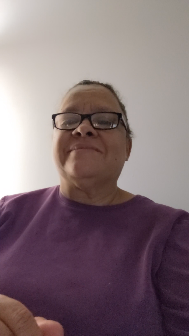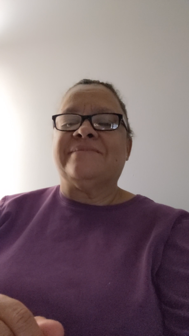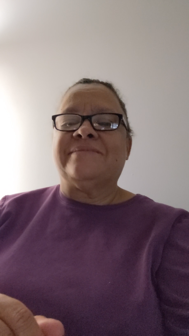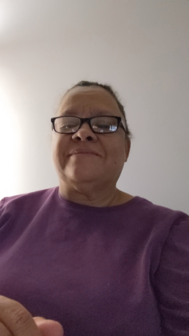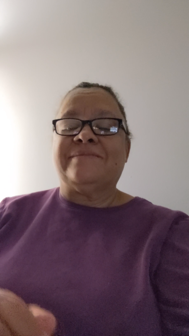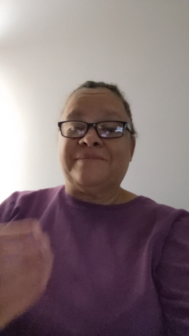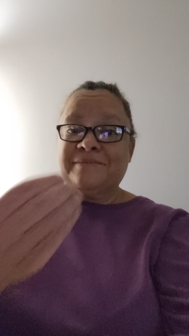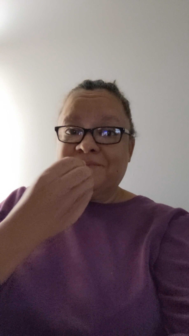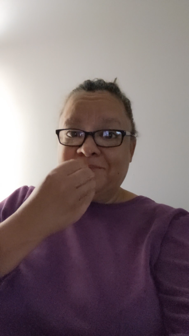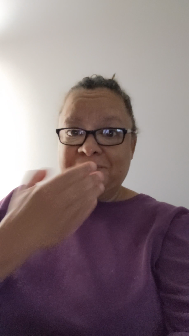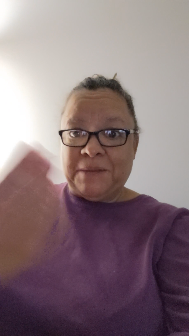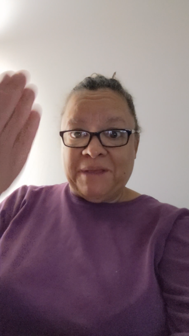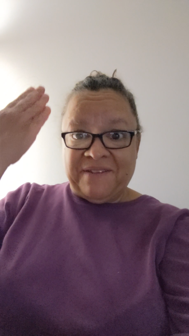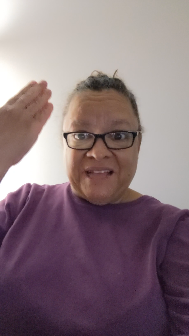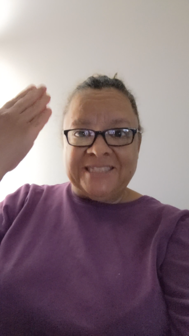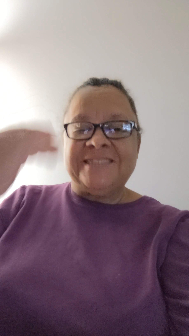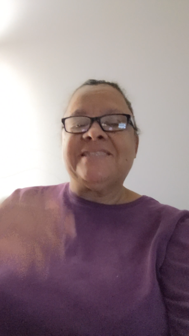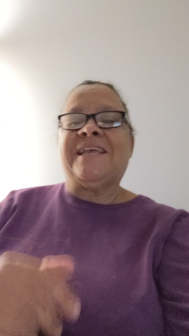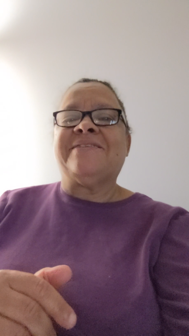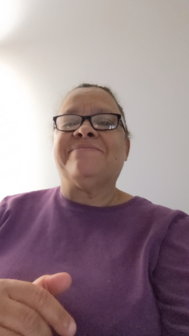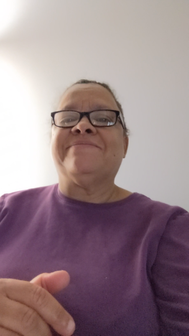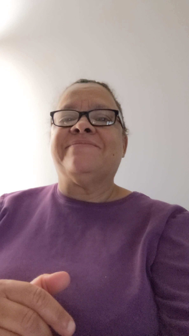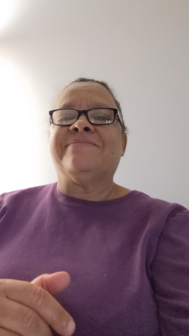breakfast